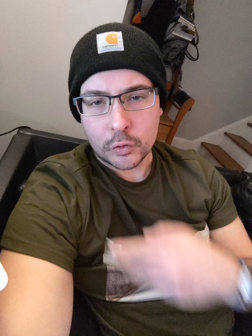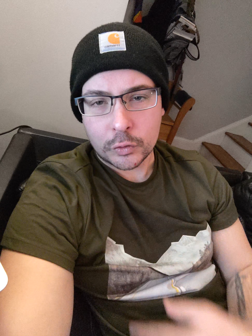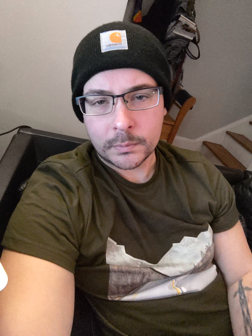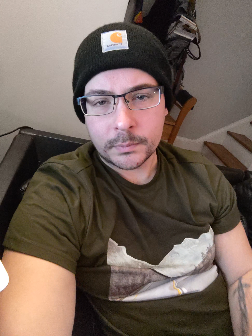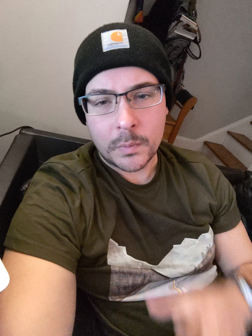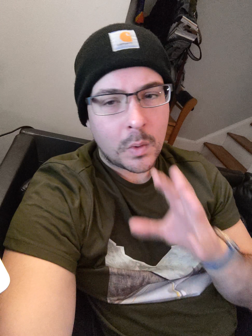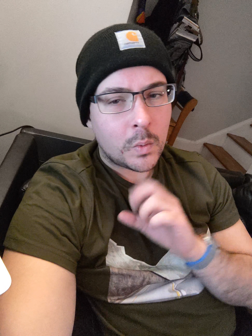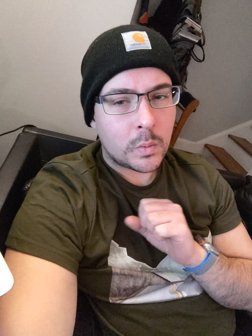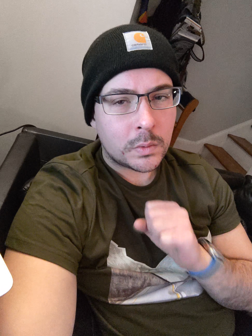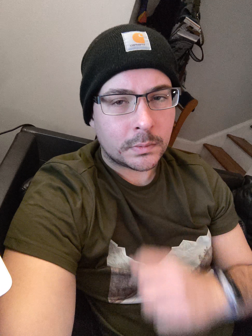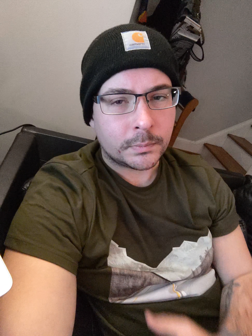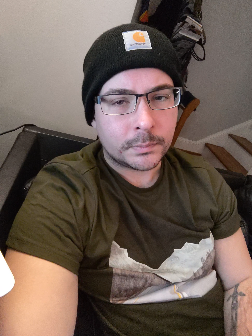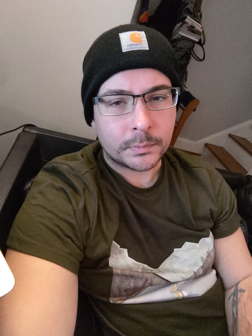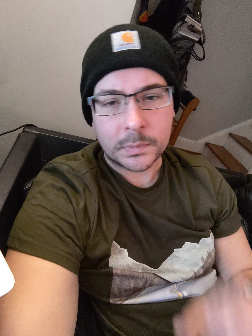old